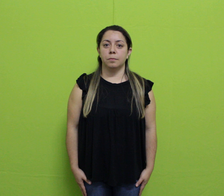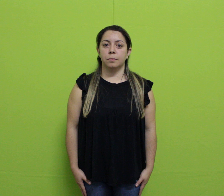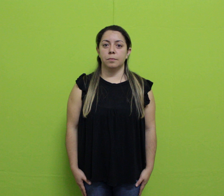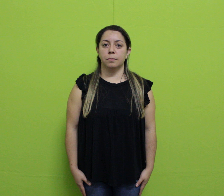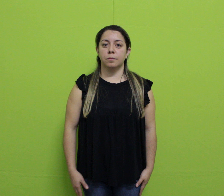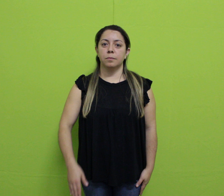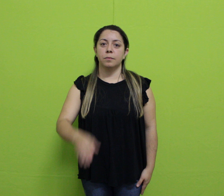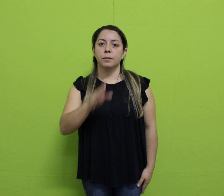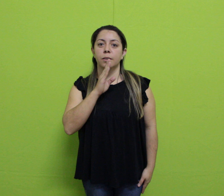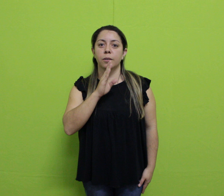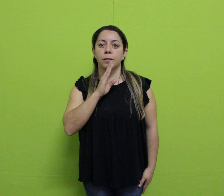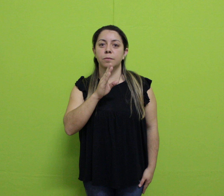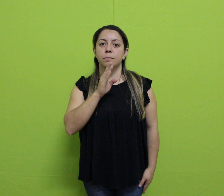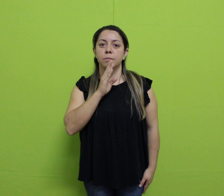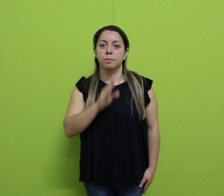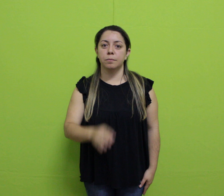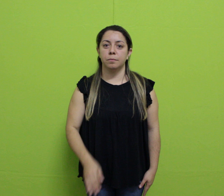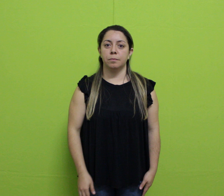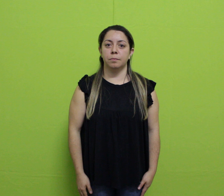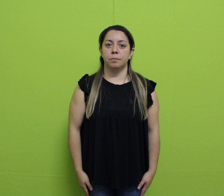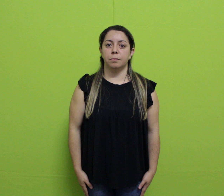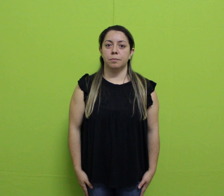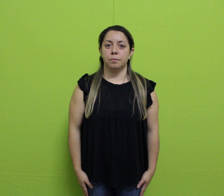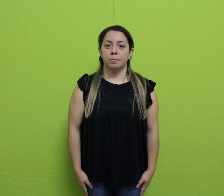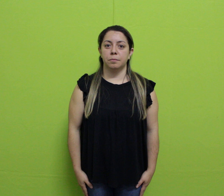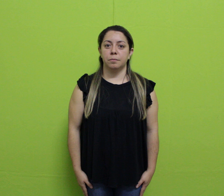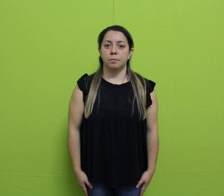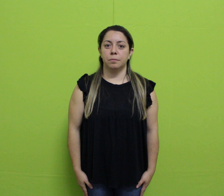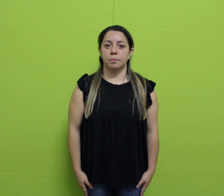conhecer